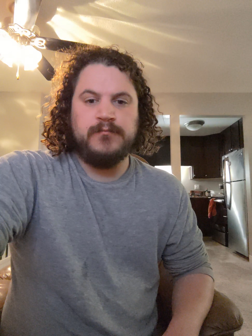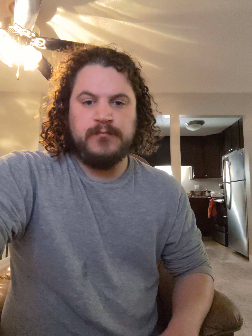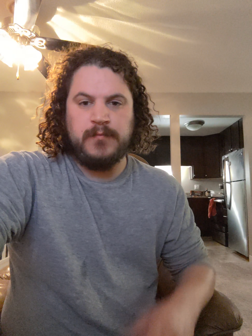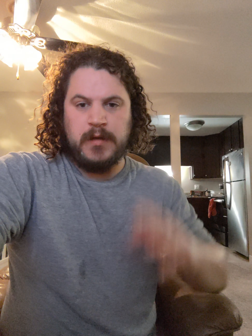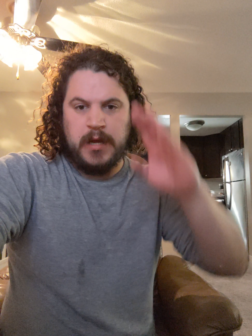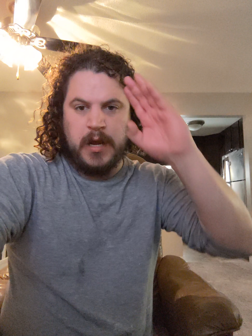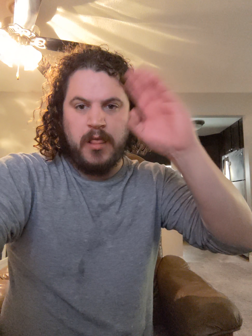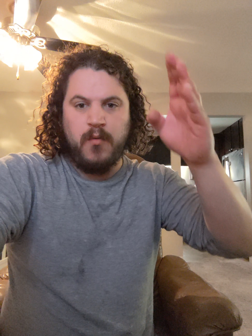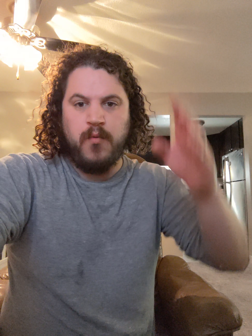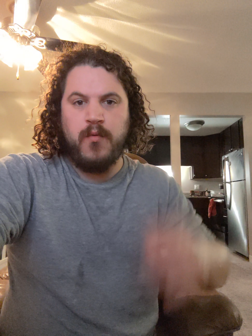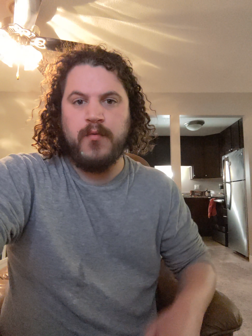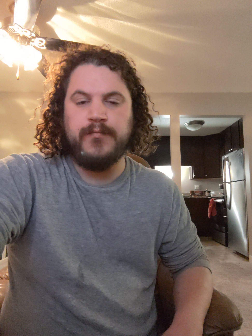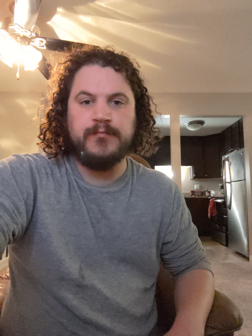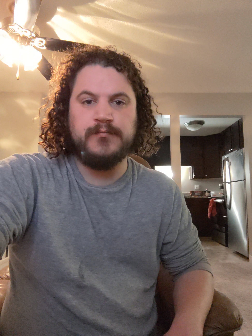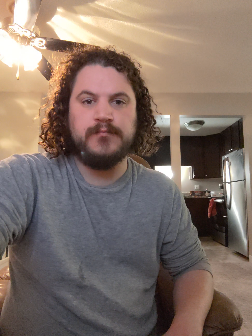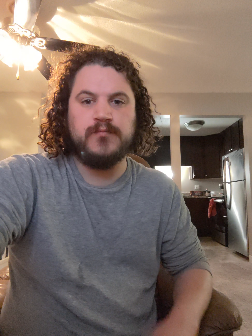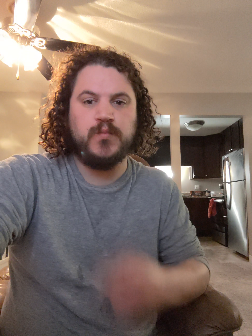hello